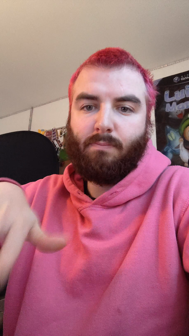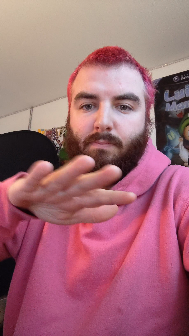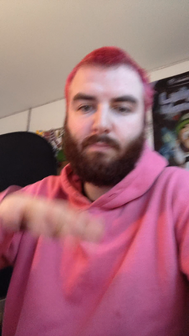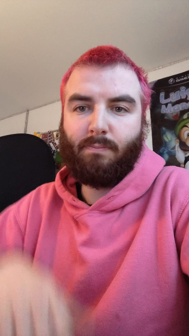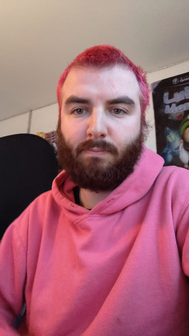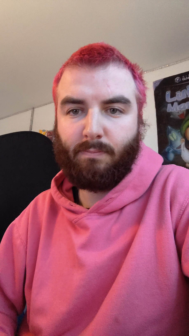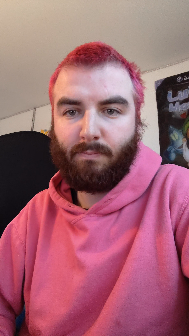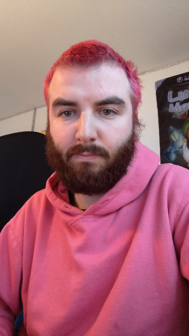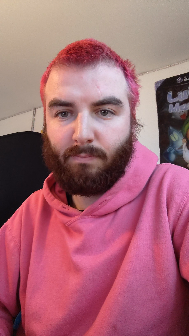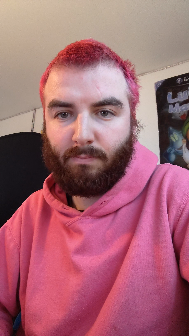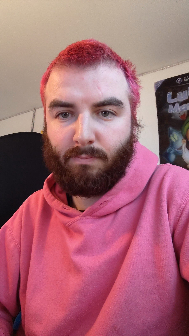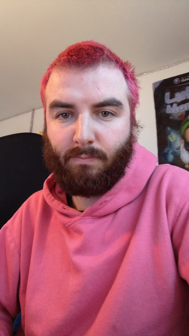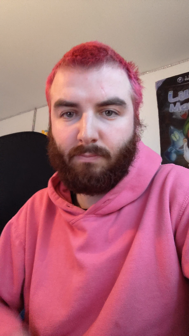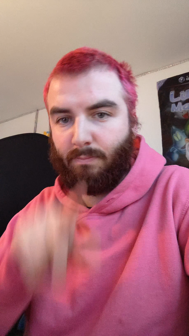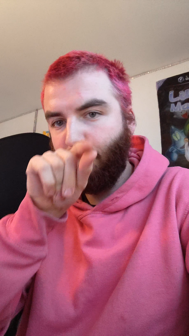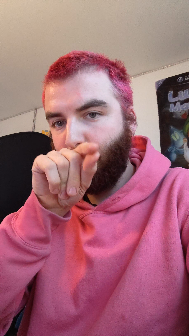chicken